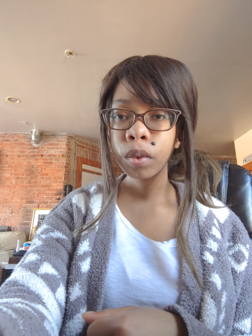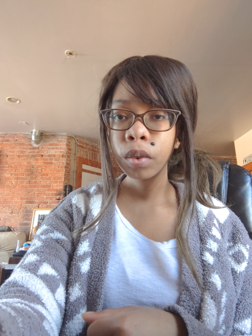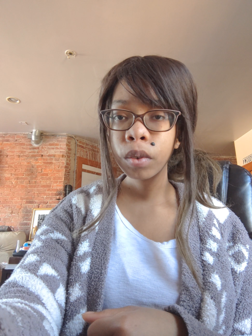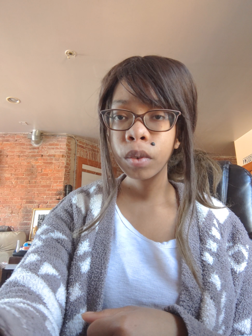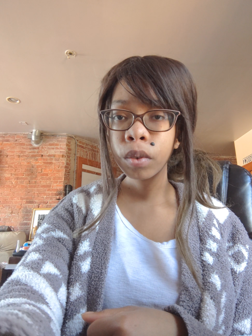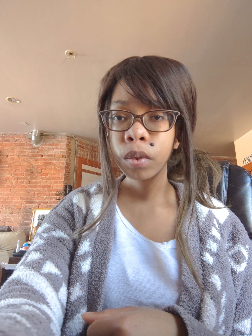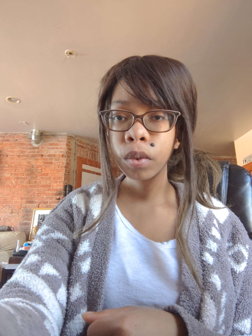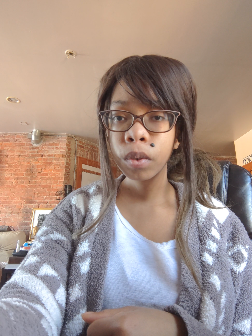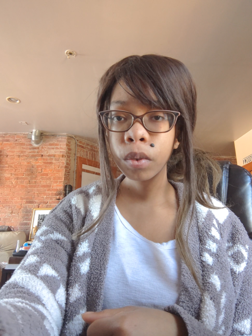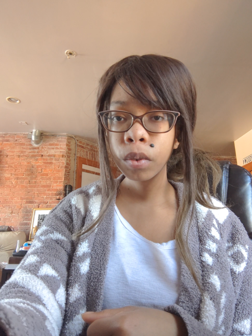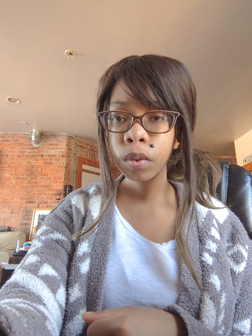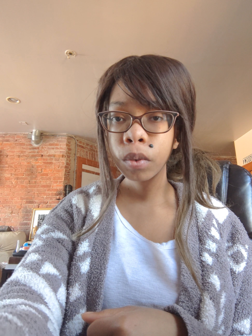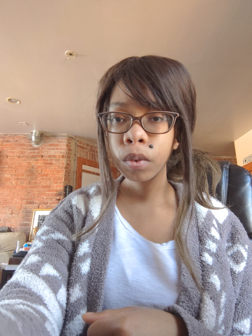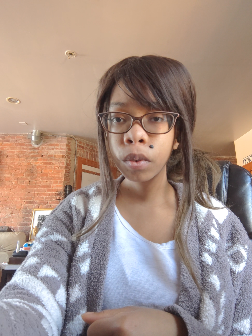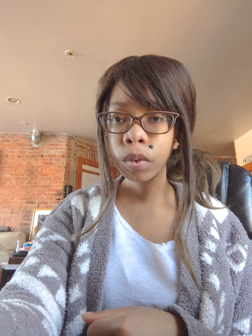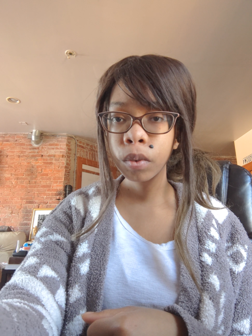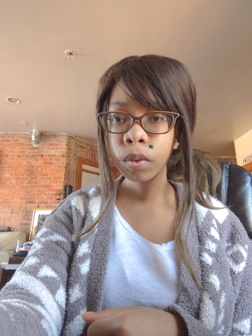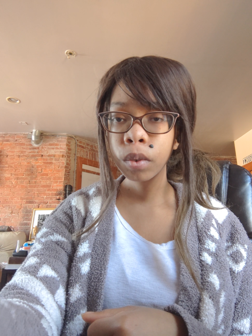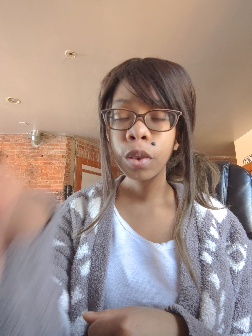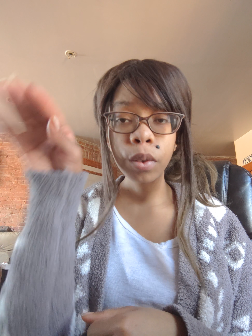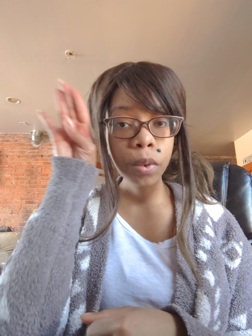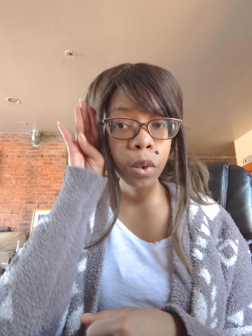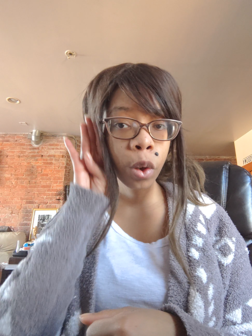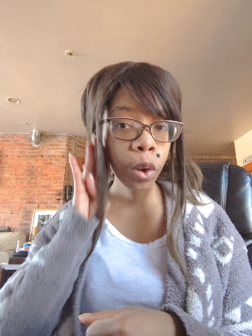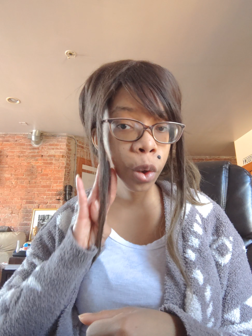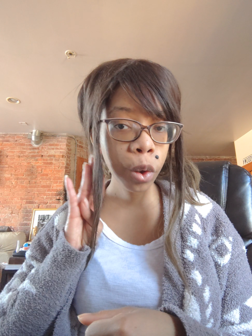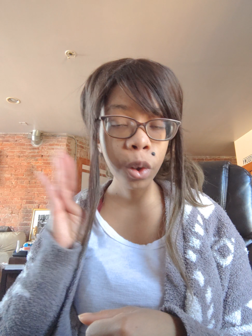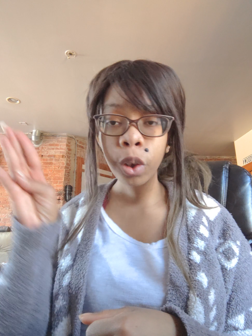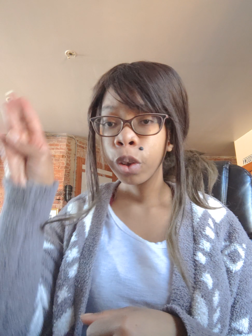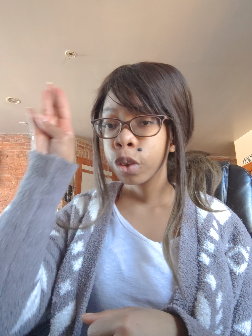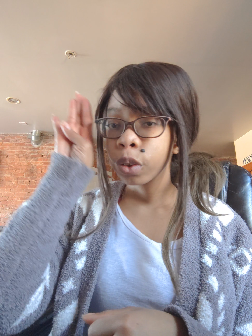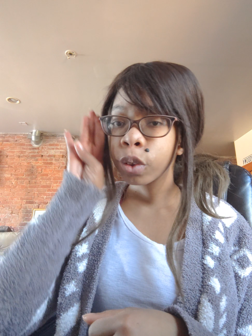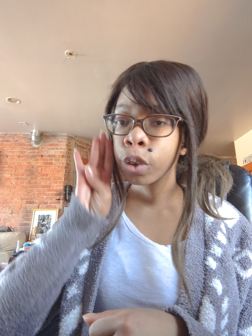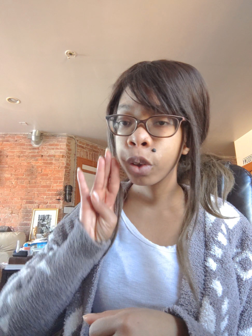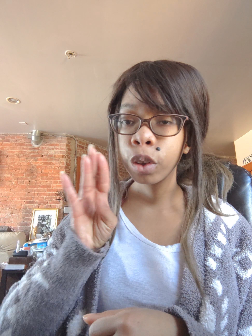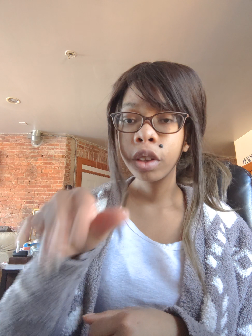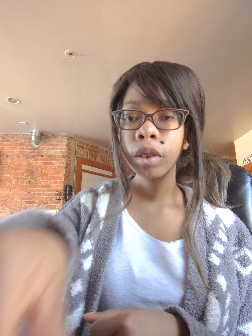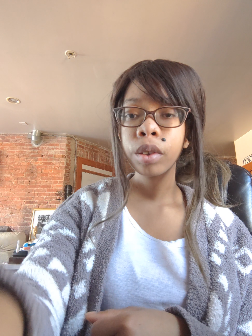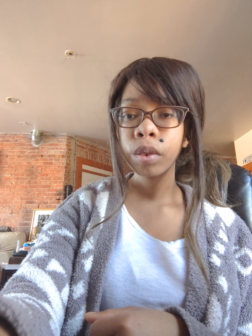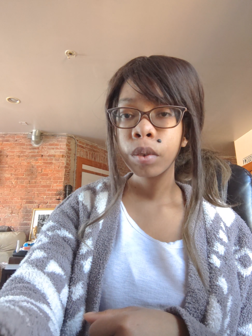brown